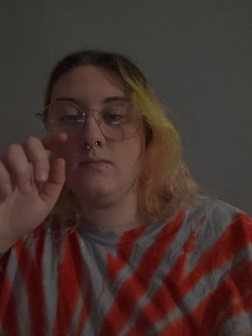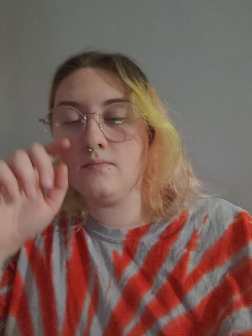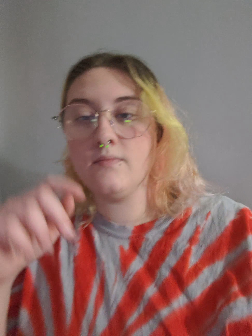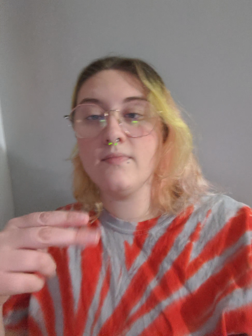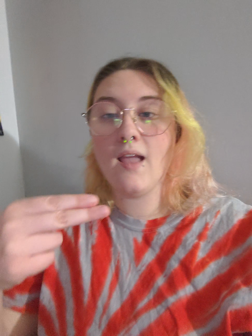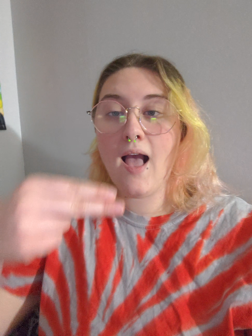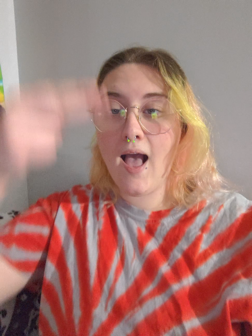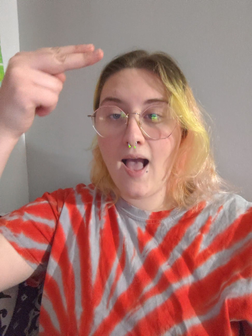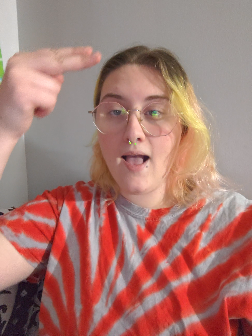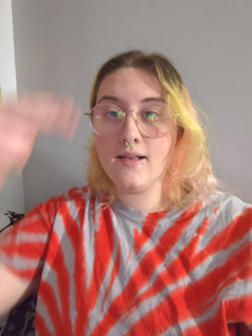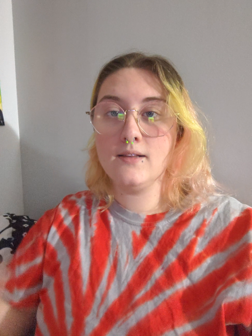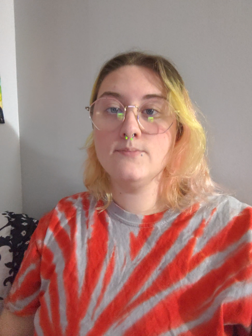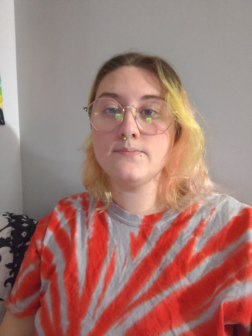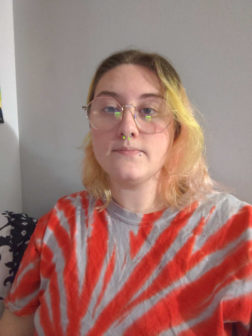high